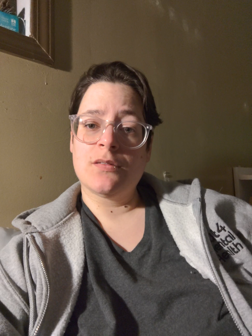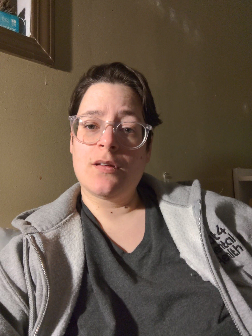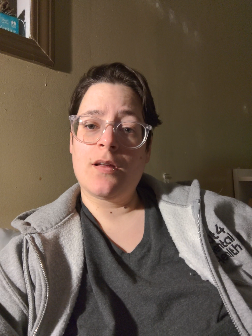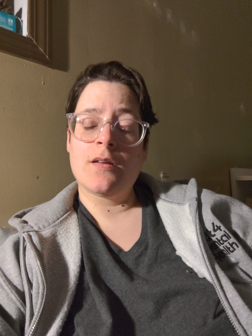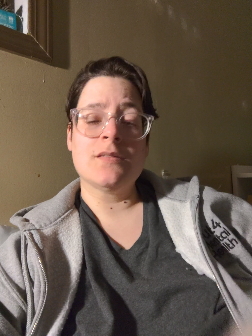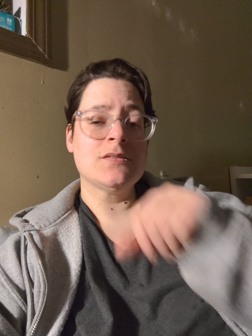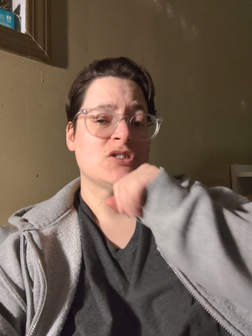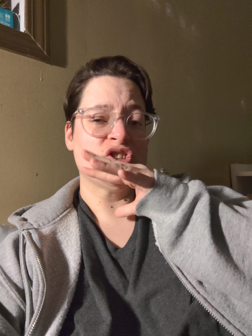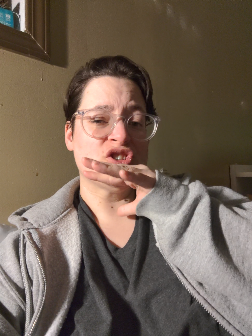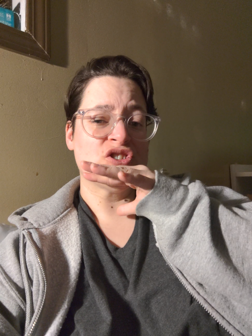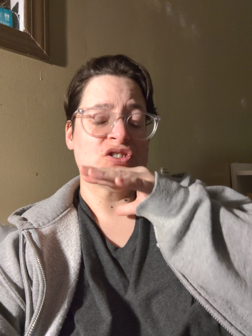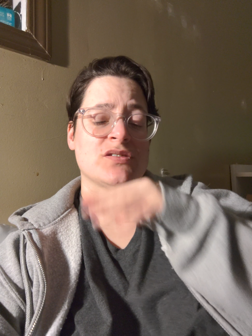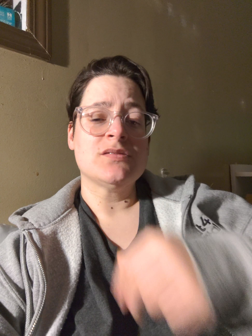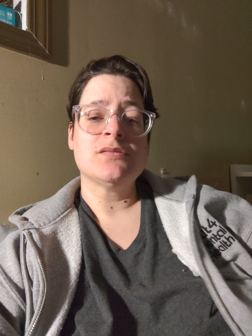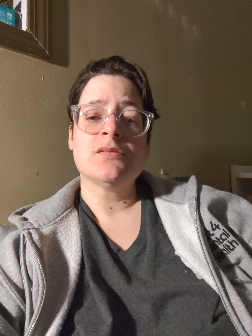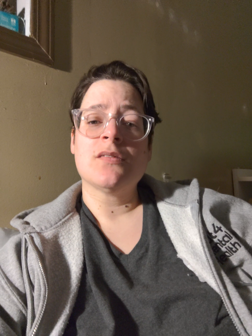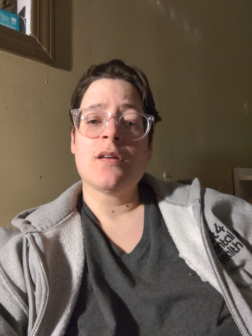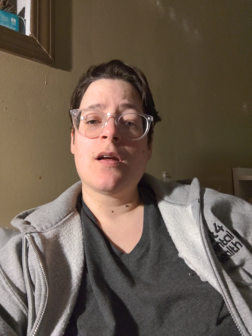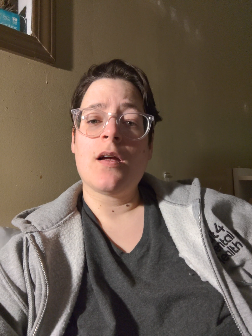dirty